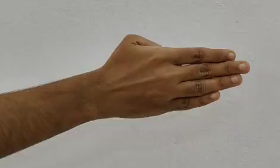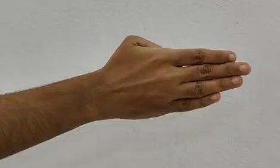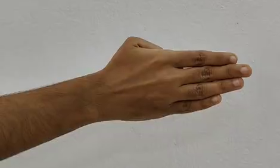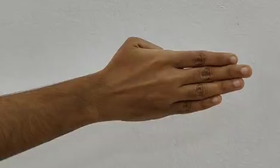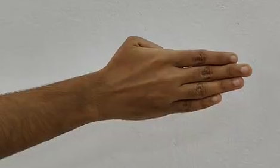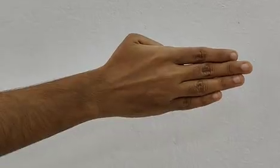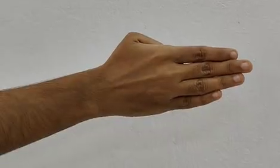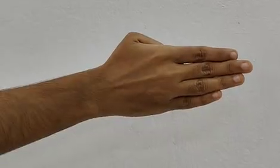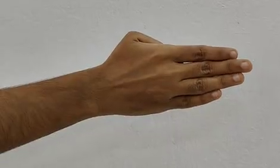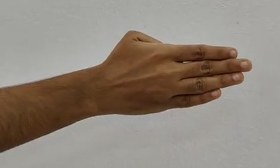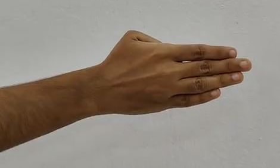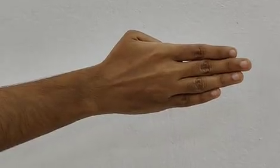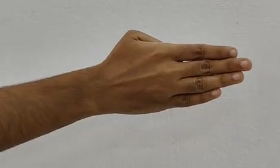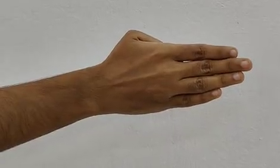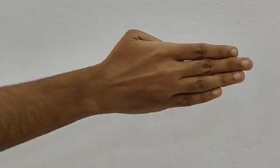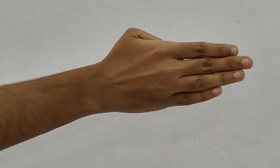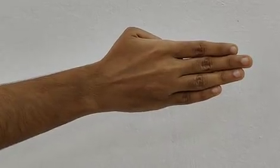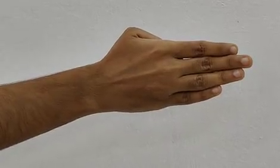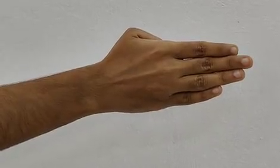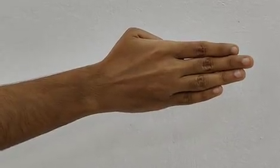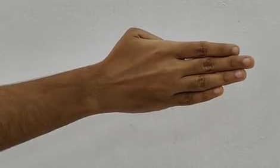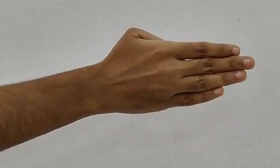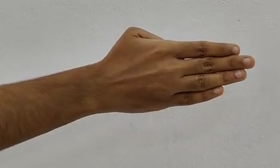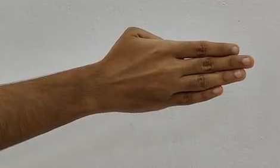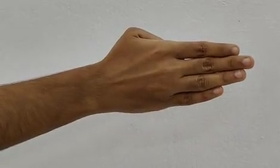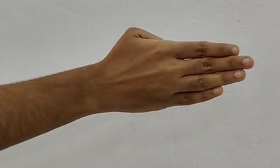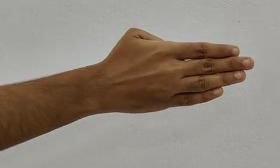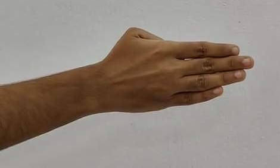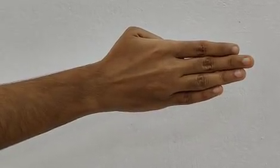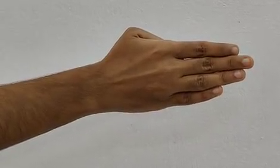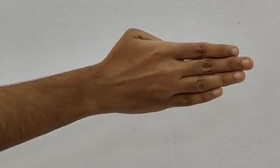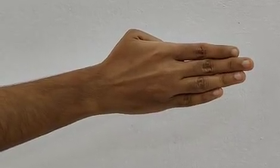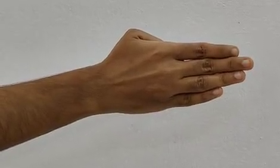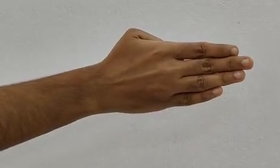അ